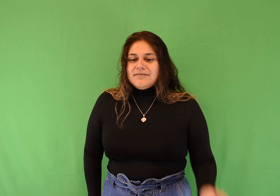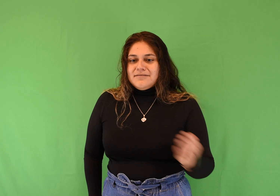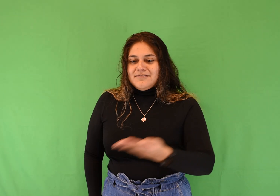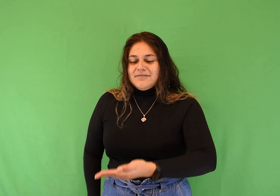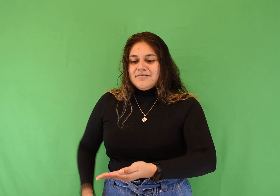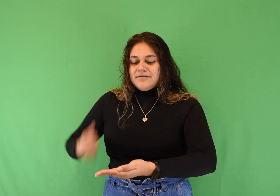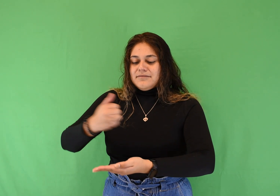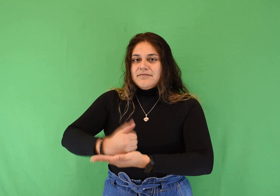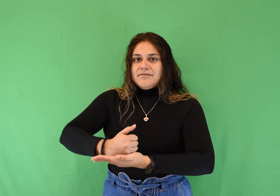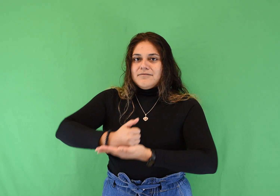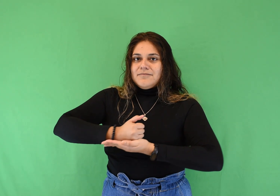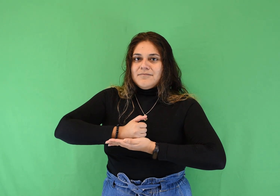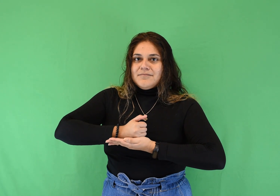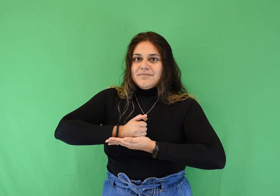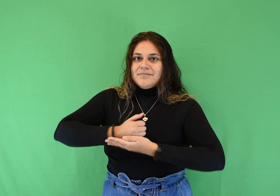ayuda